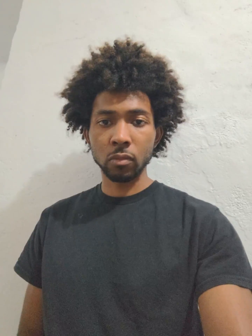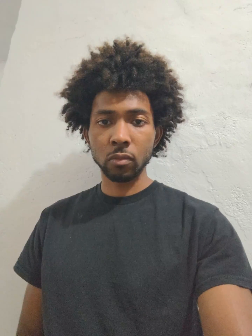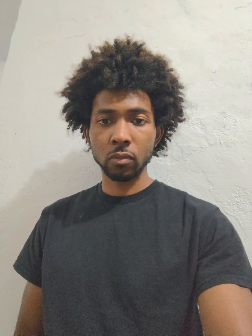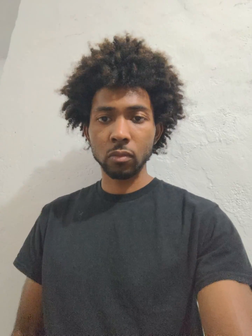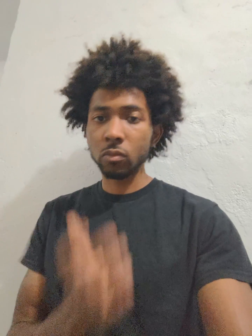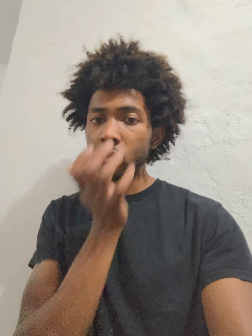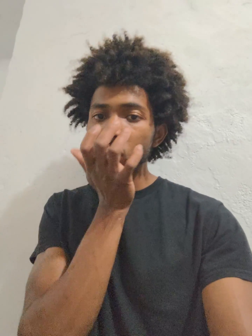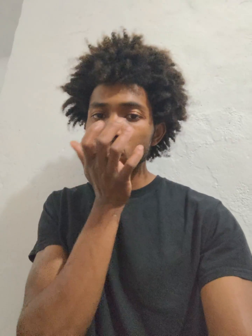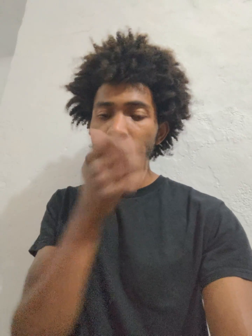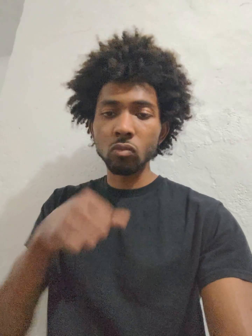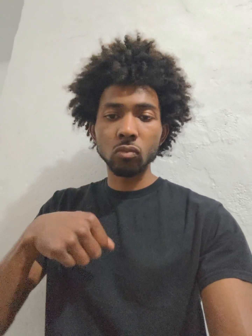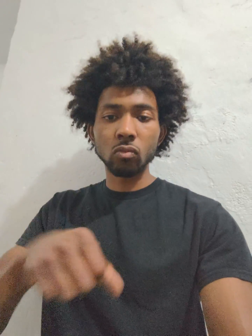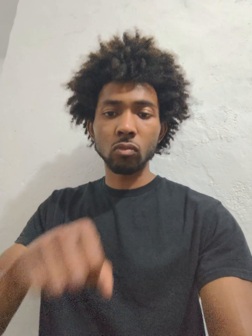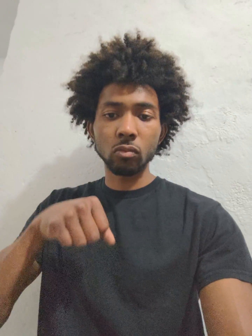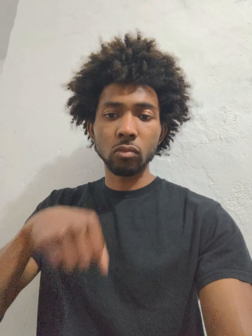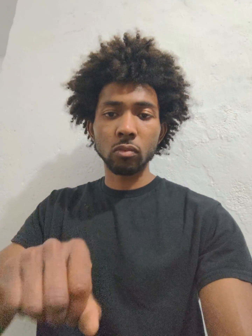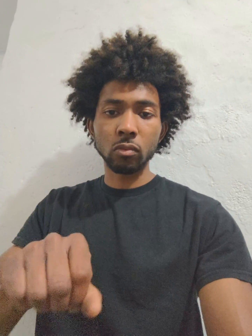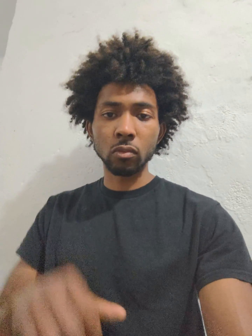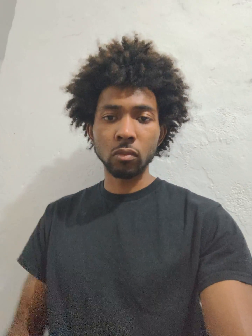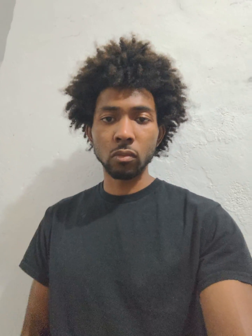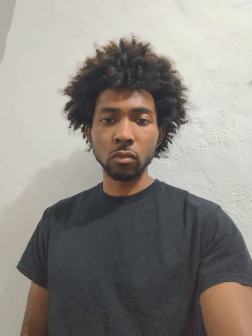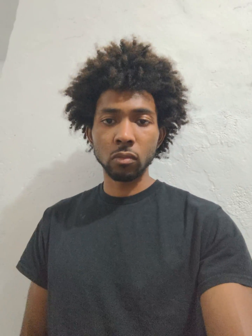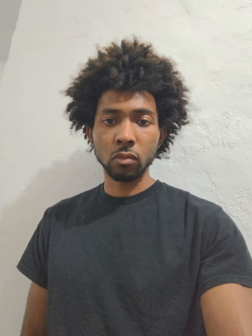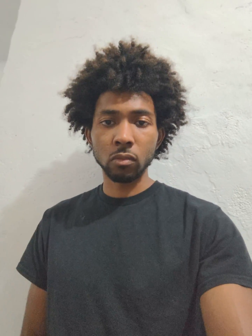lawn mower